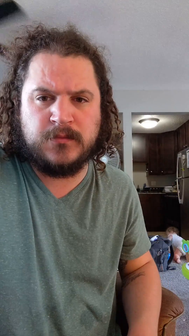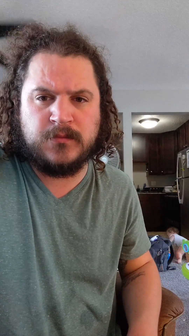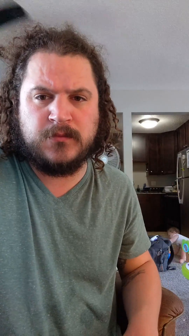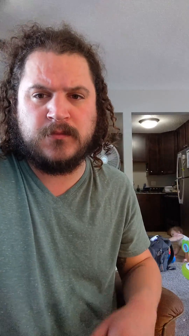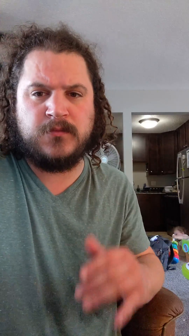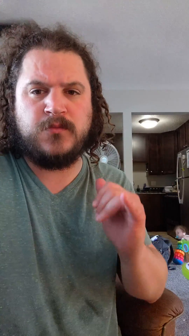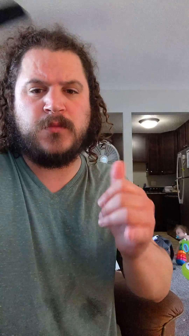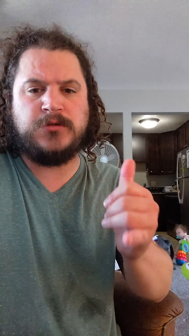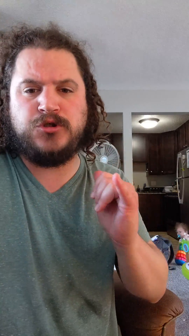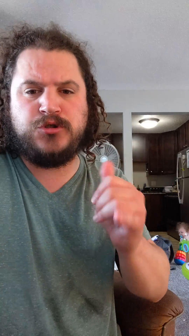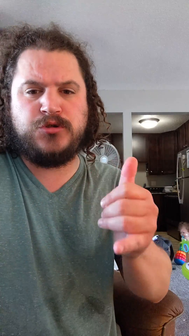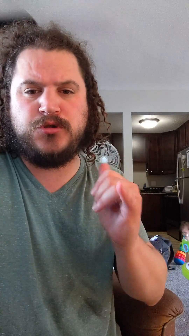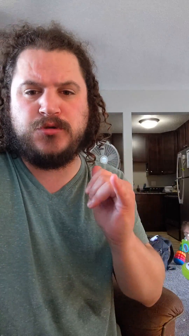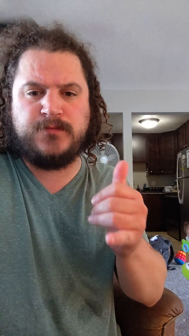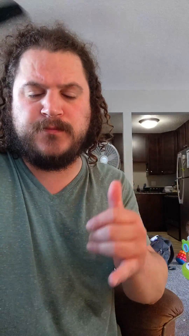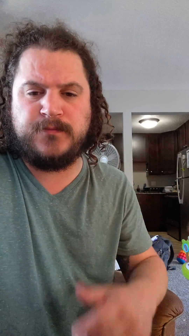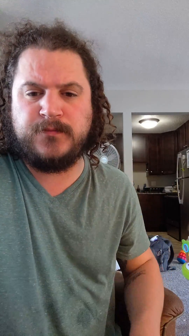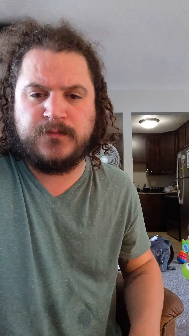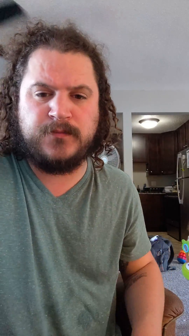rocking chair